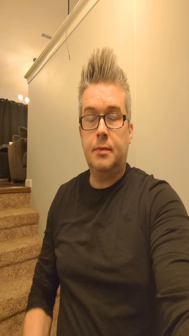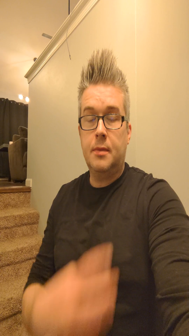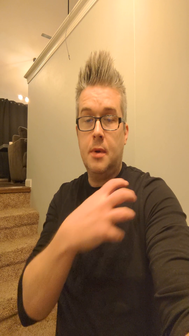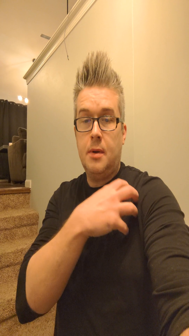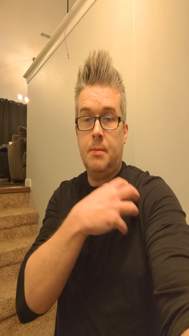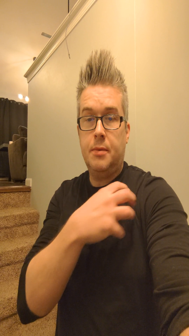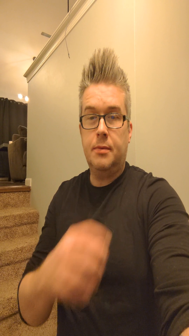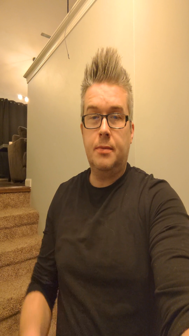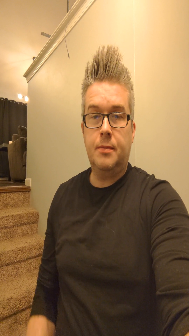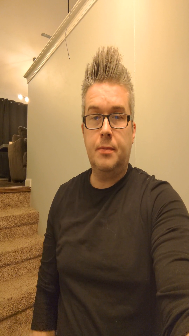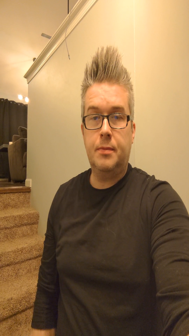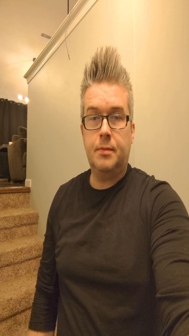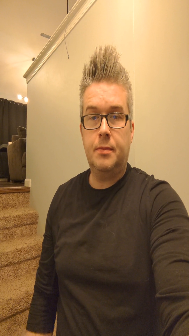police